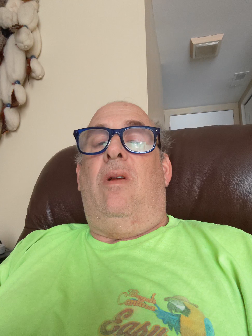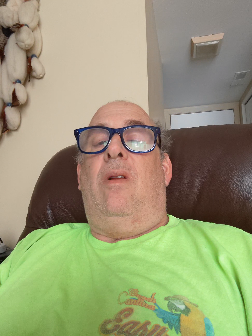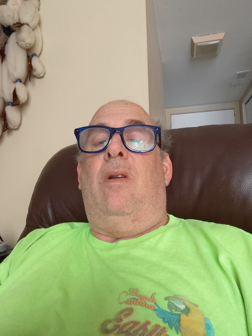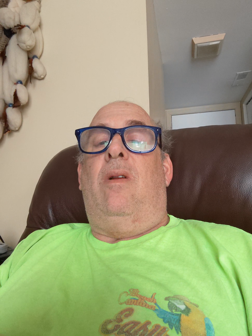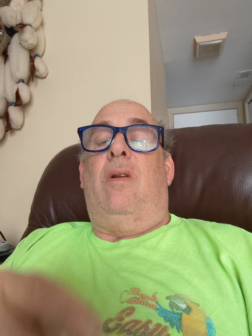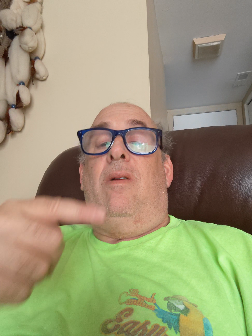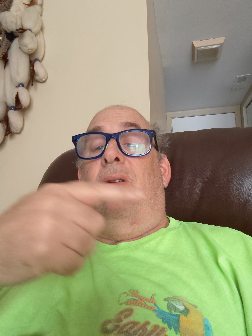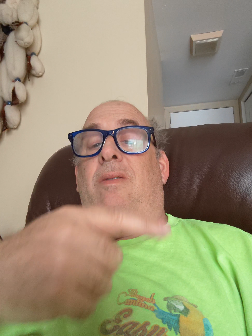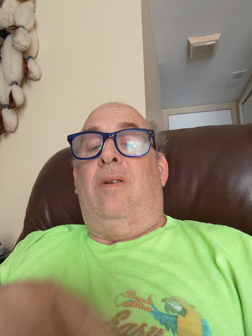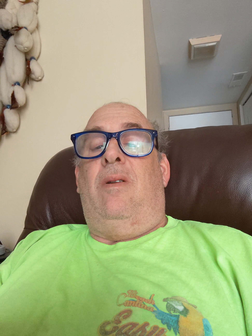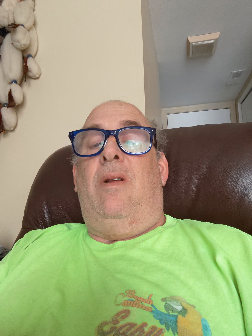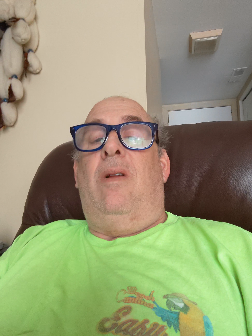he/she/it